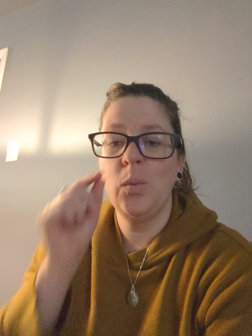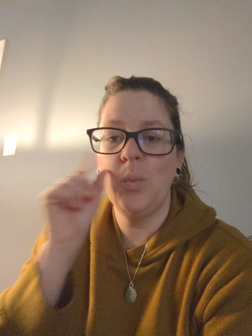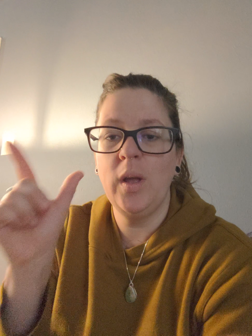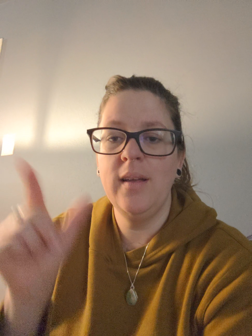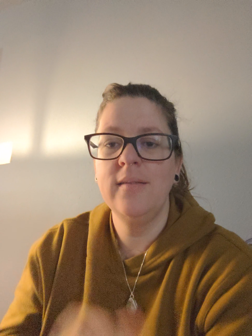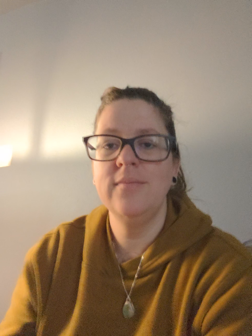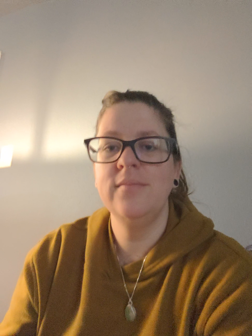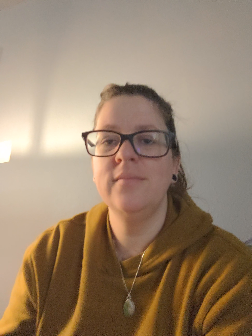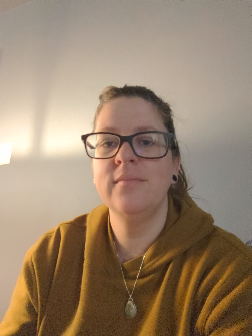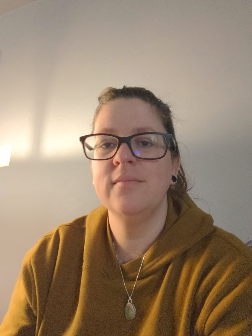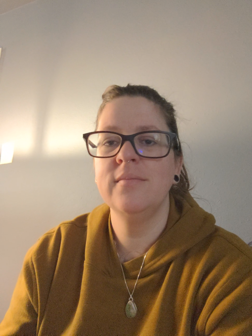wake